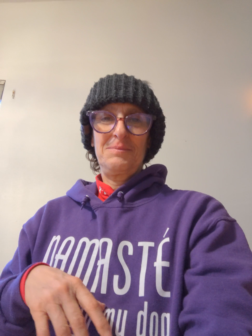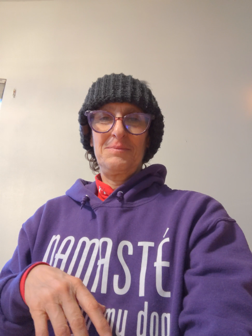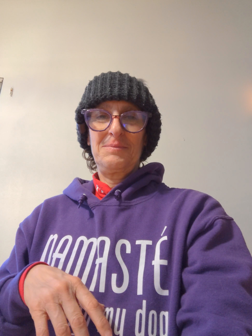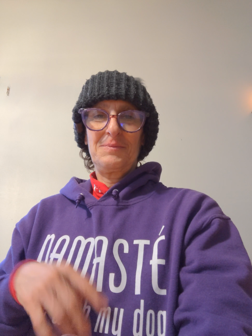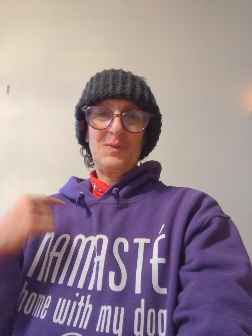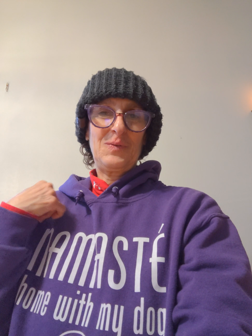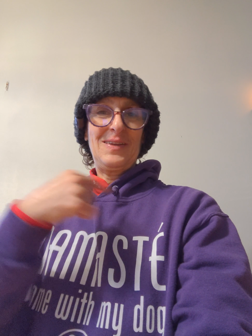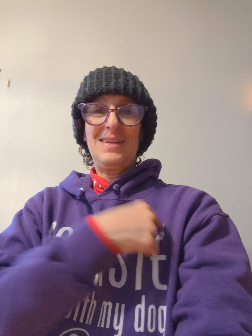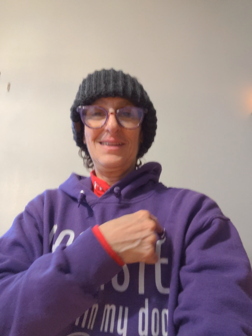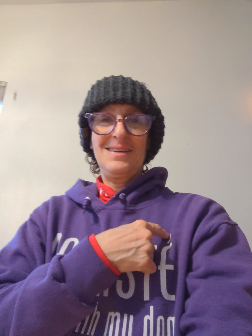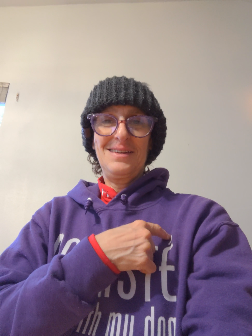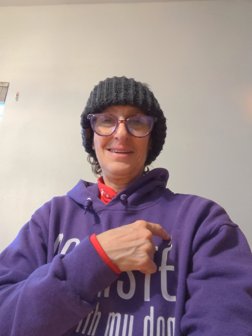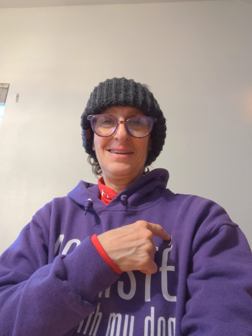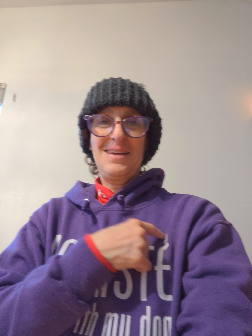we